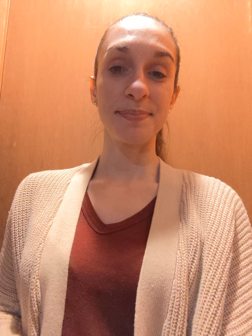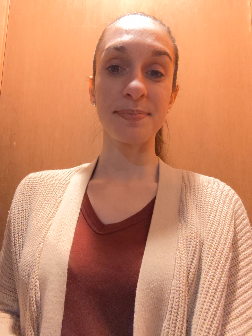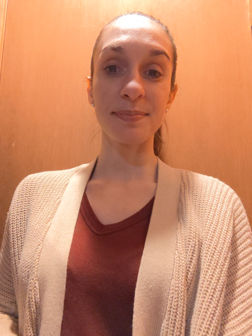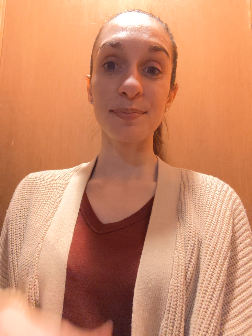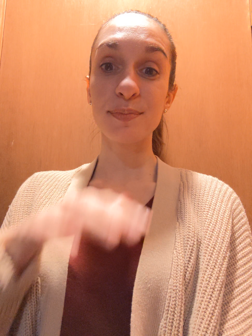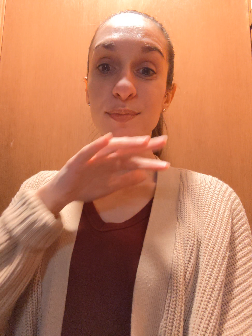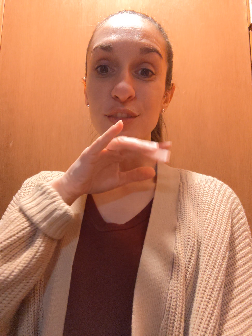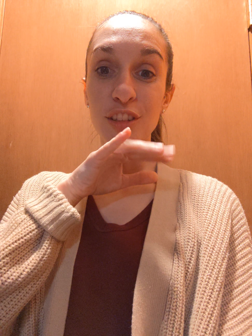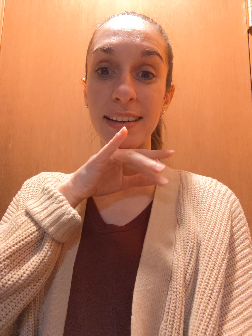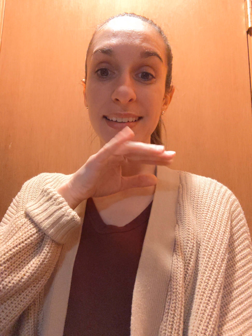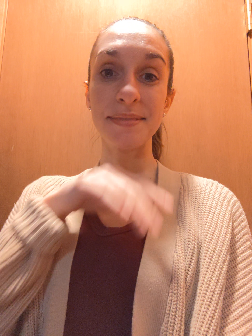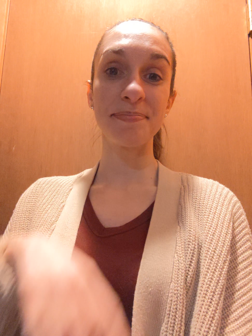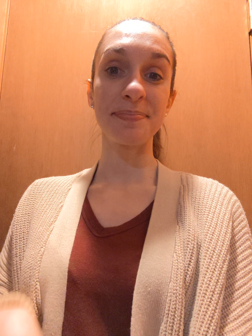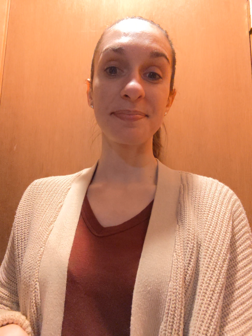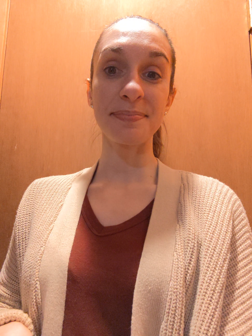dirty